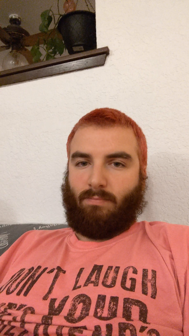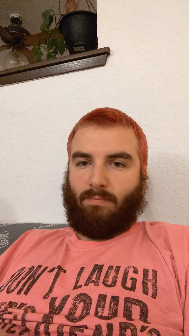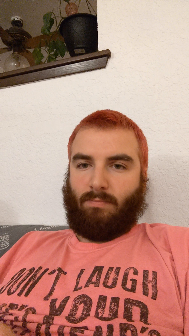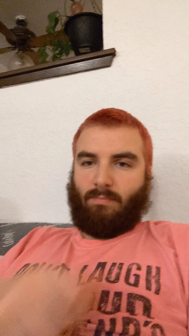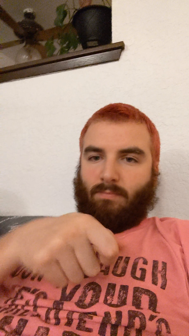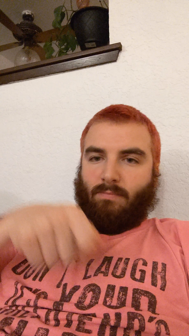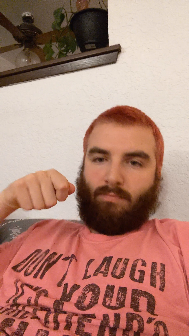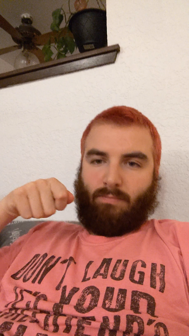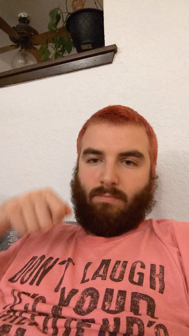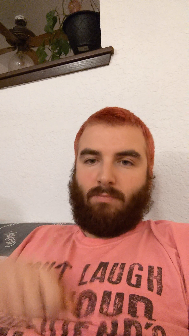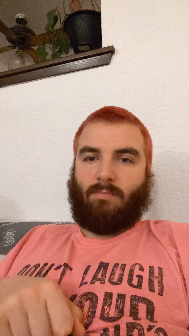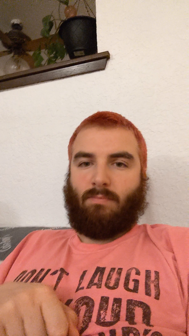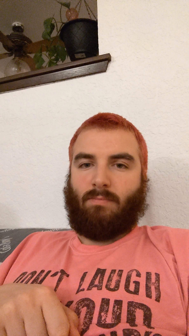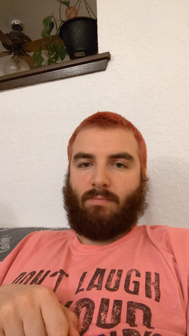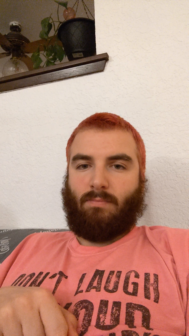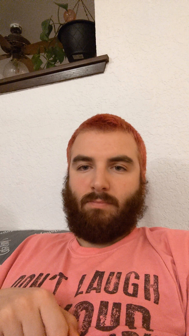pull